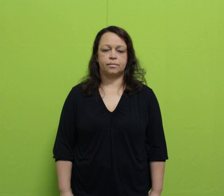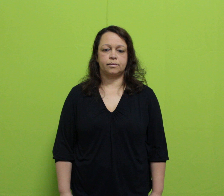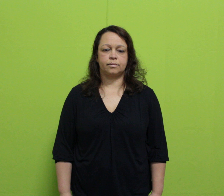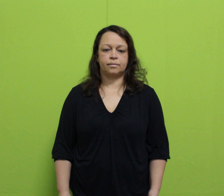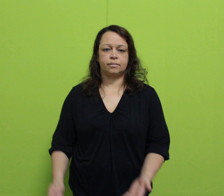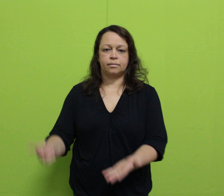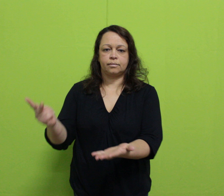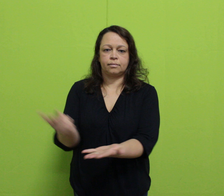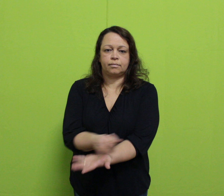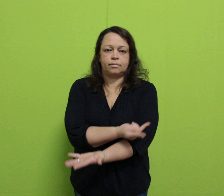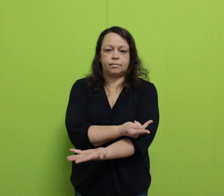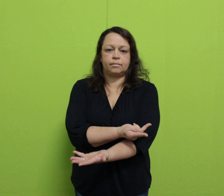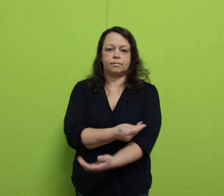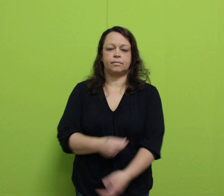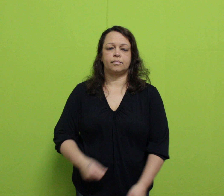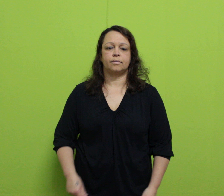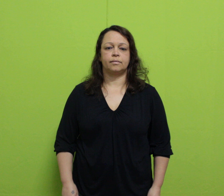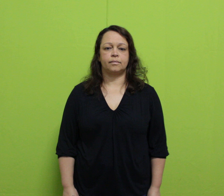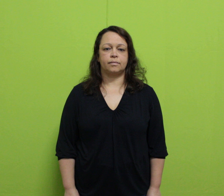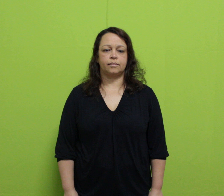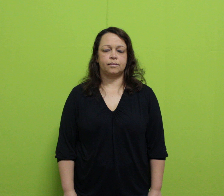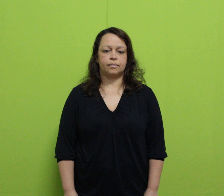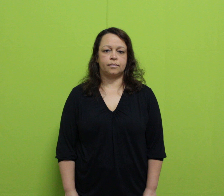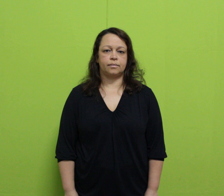acontecer